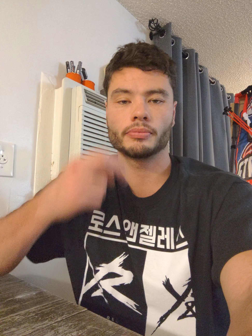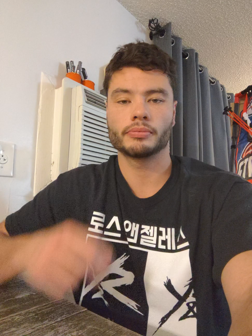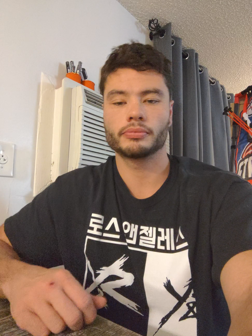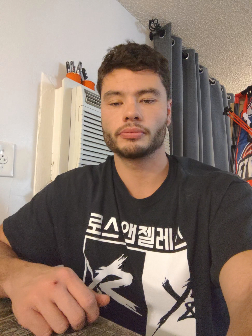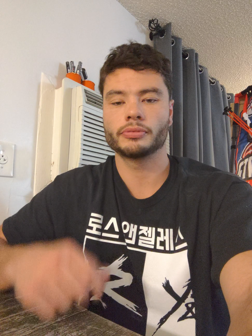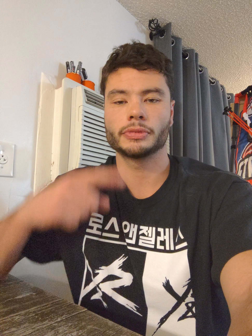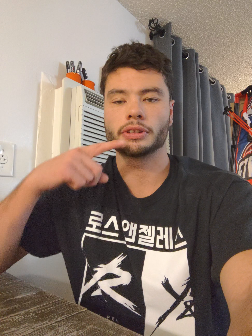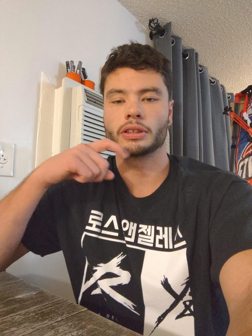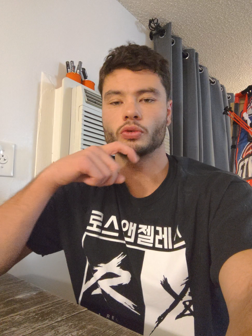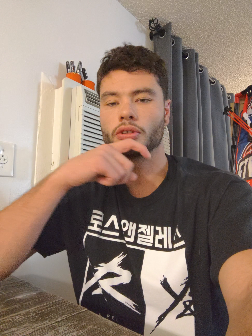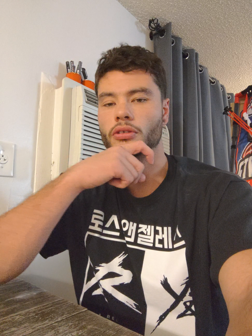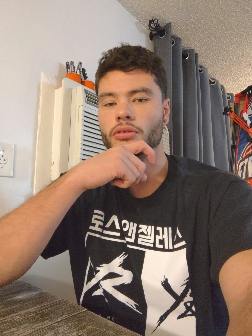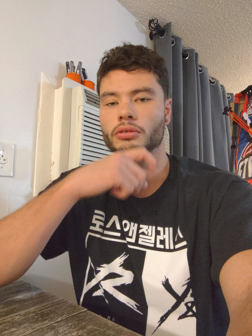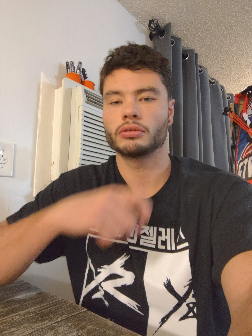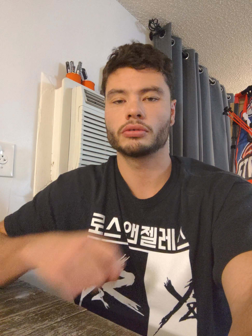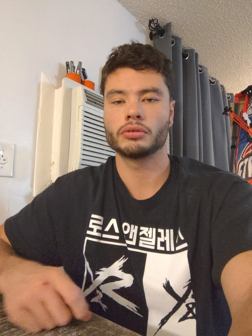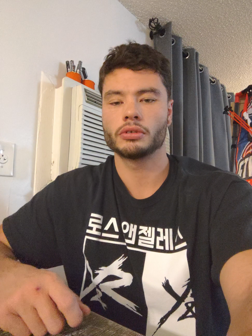cereal